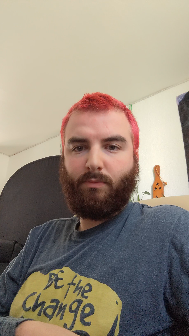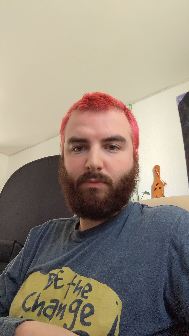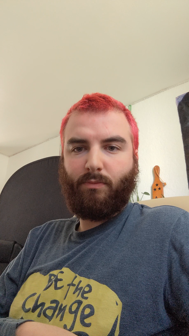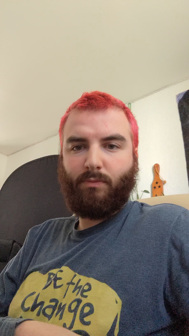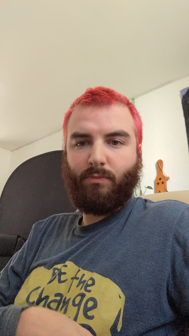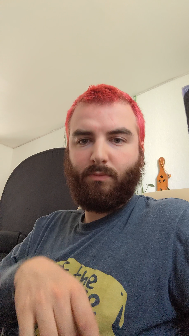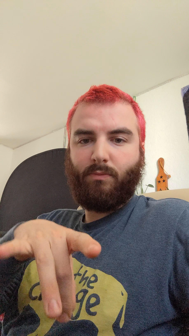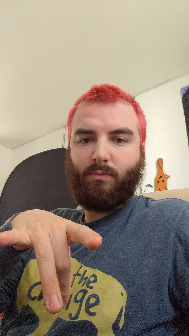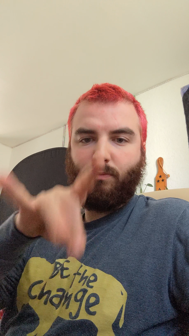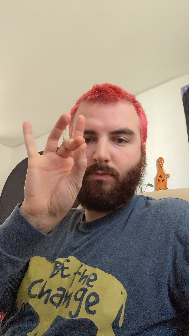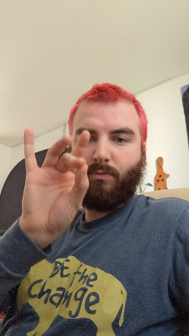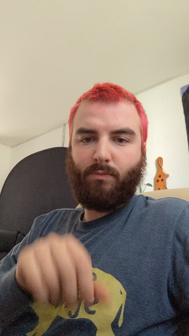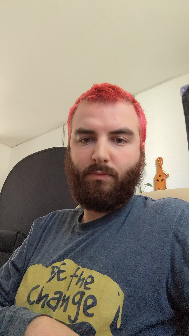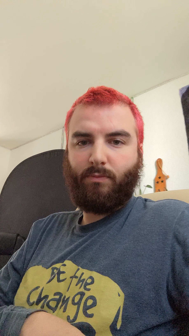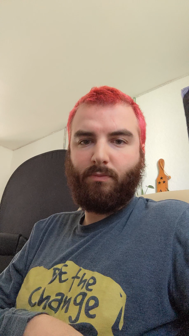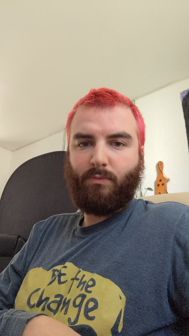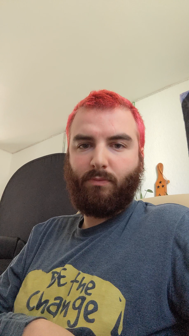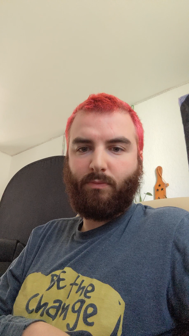pick